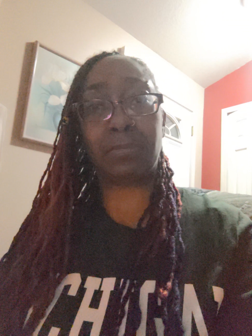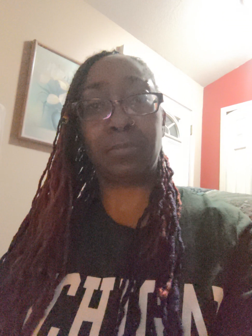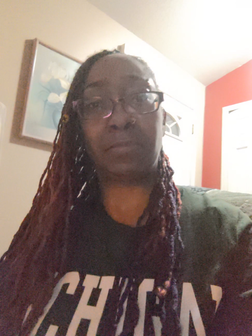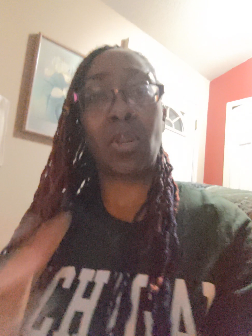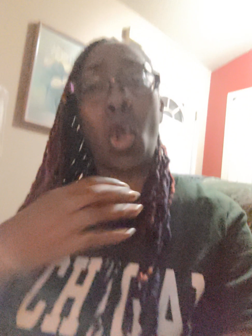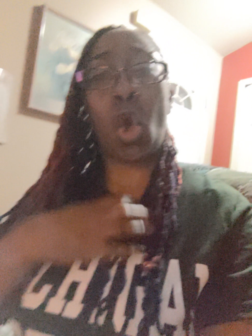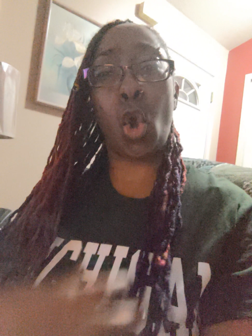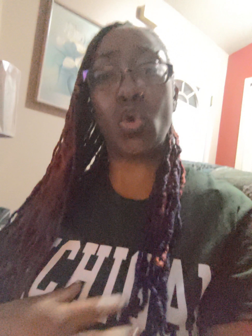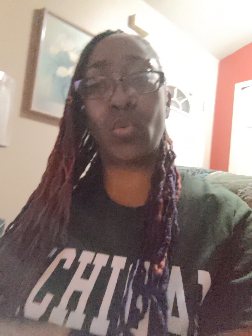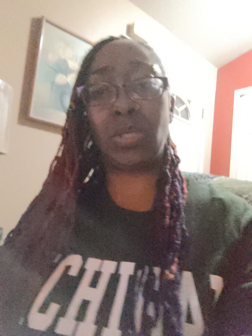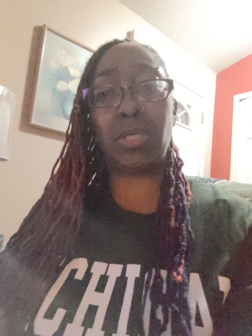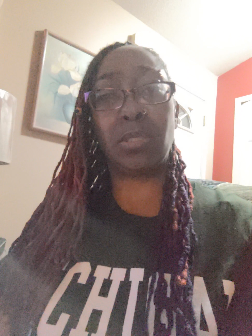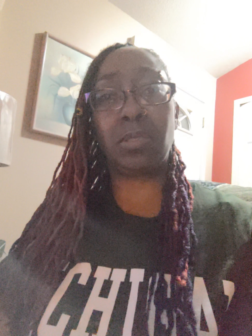hungry